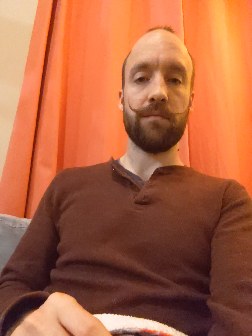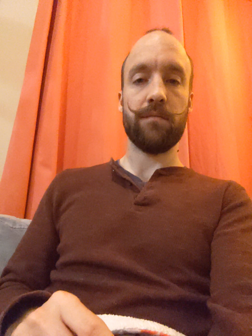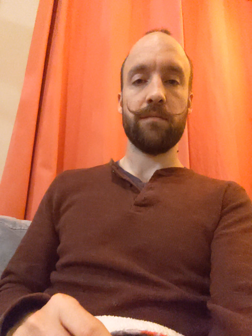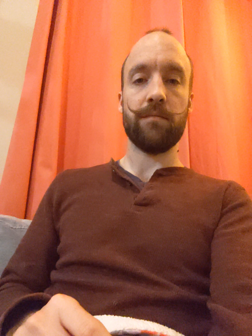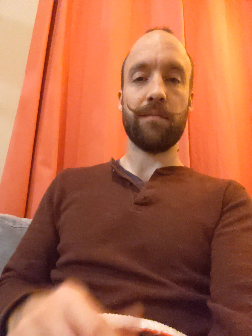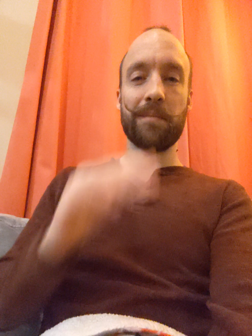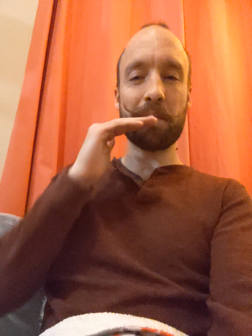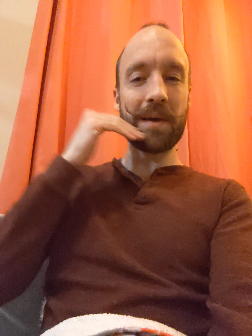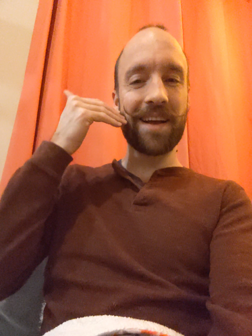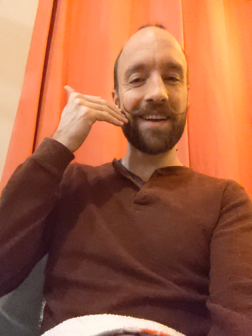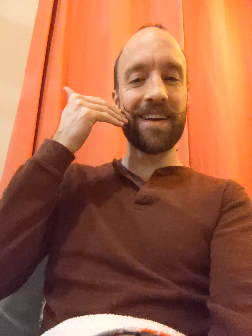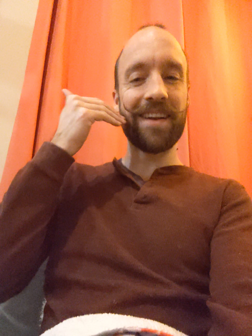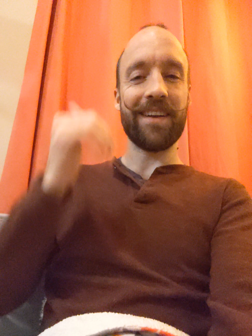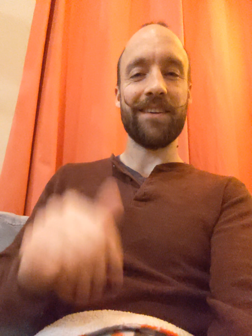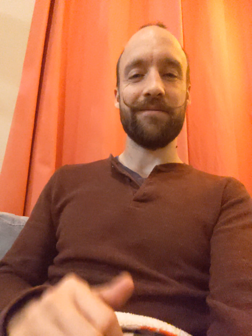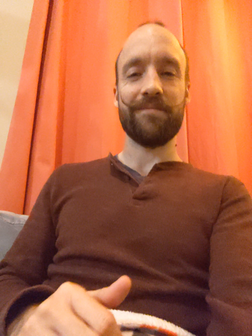smile